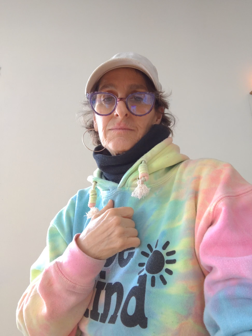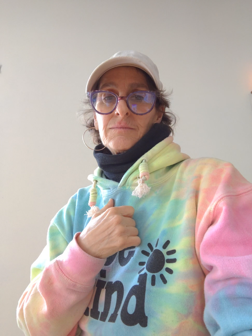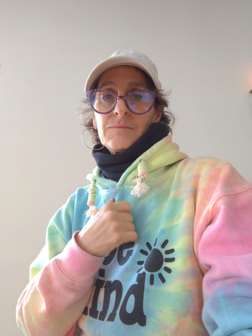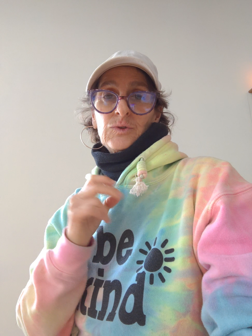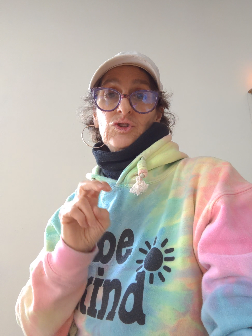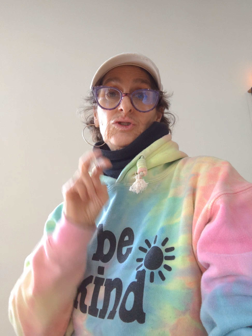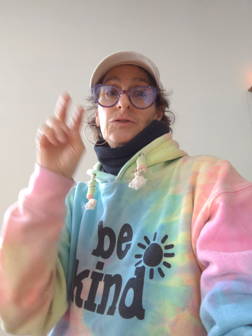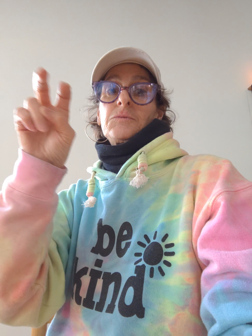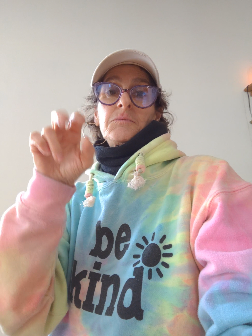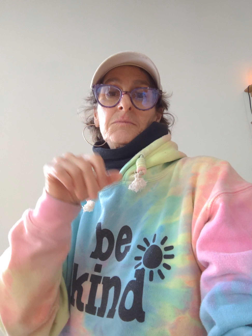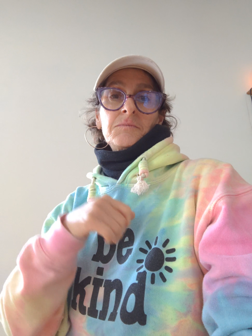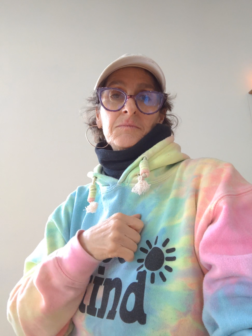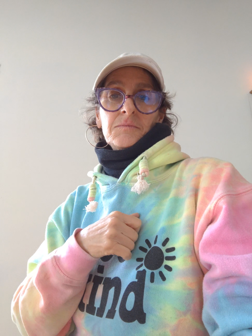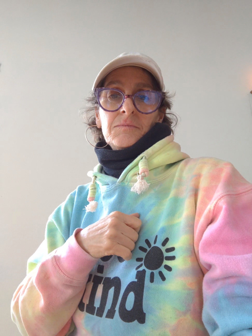jump